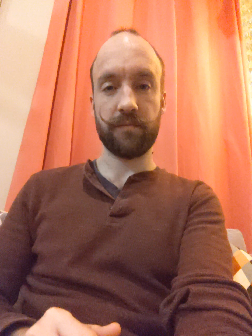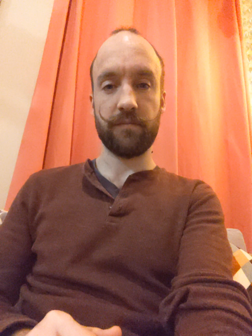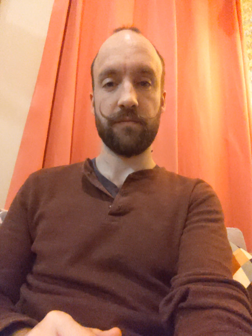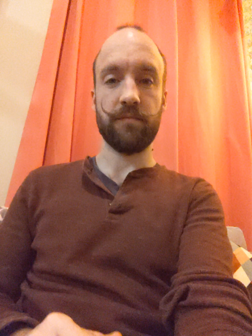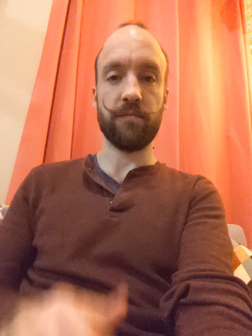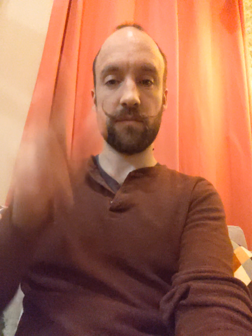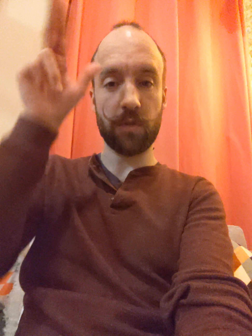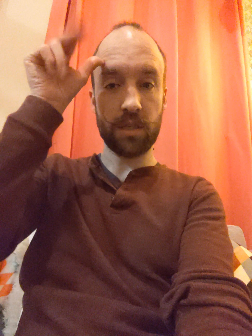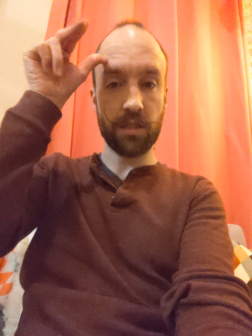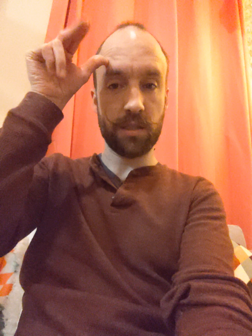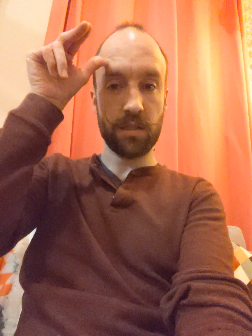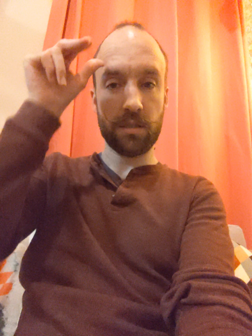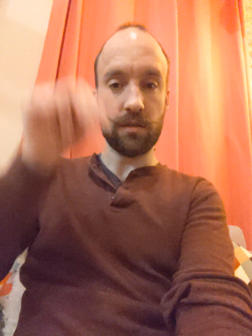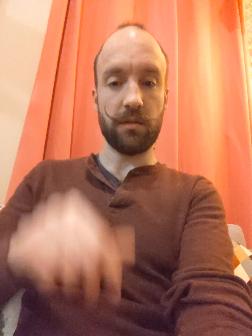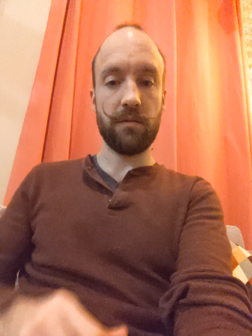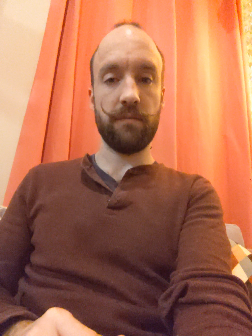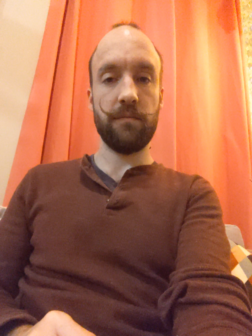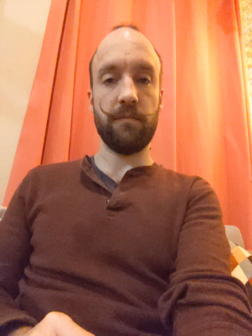horse